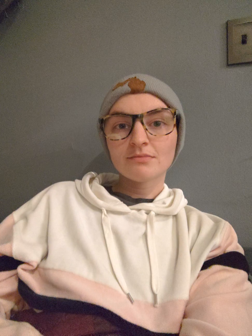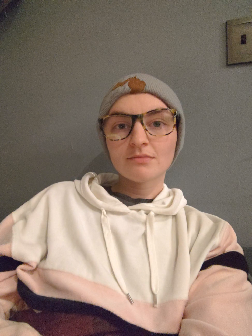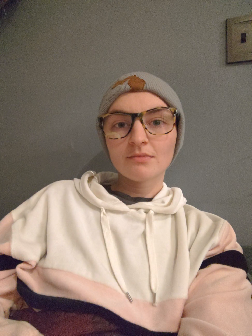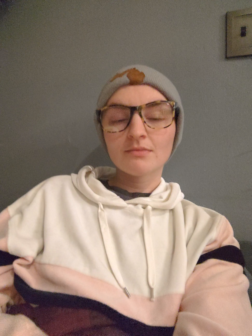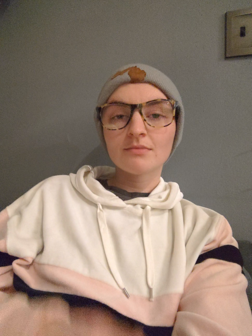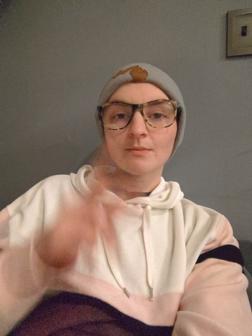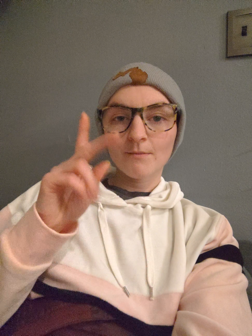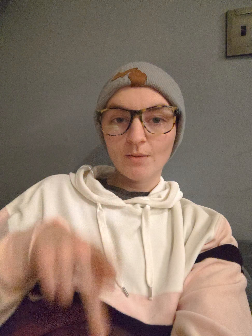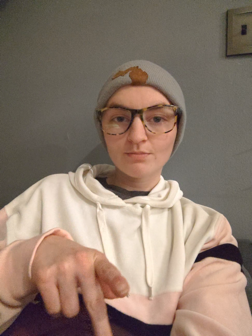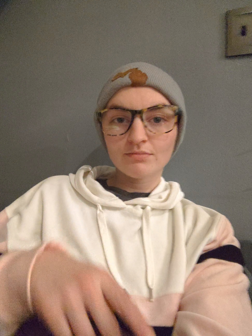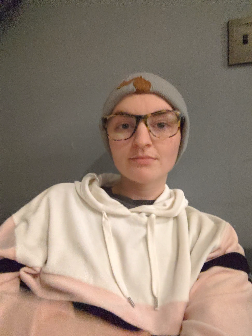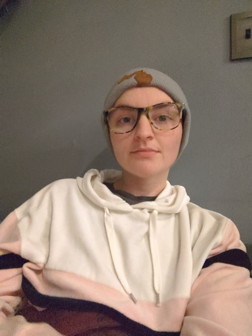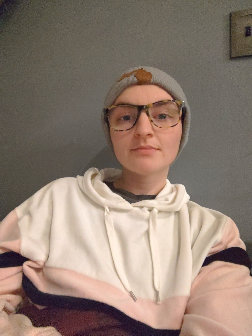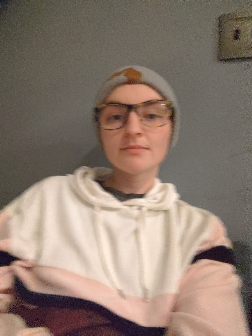person